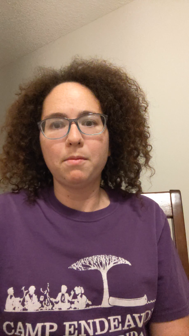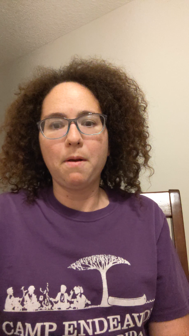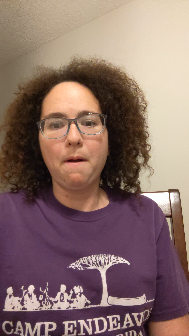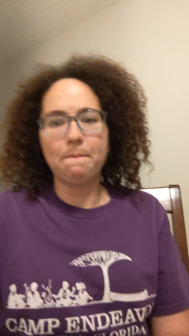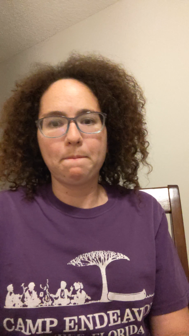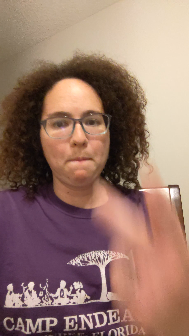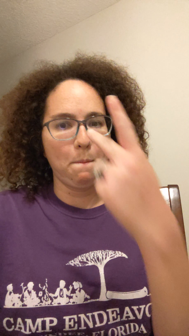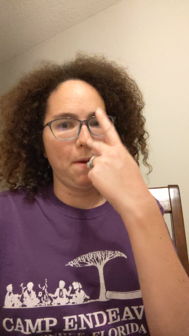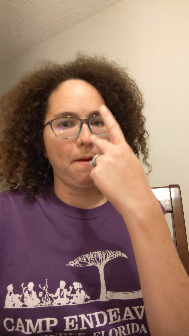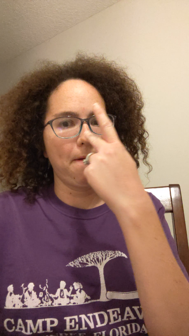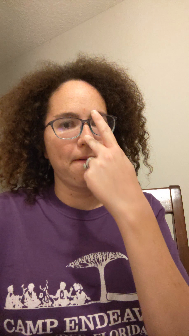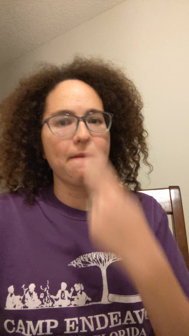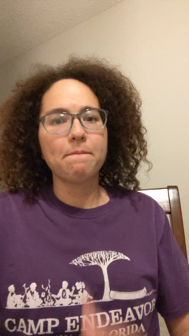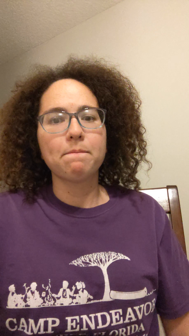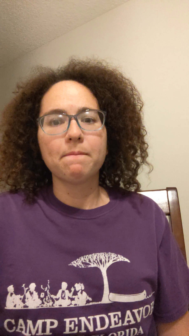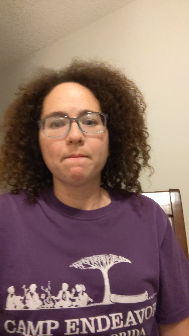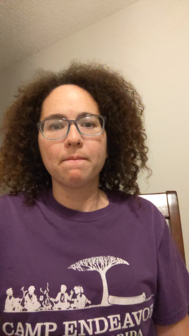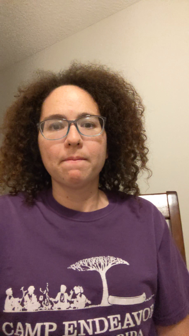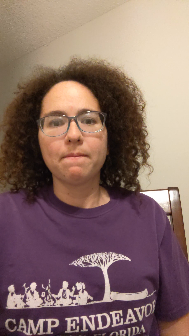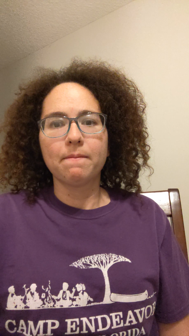penis